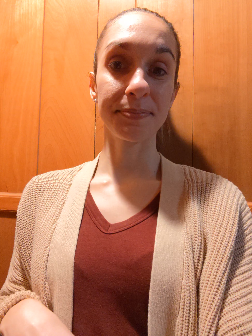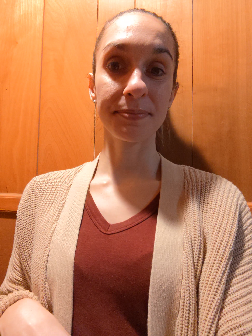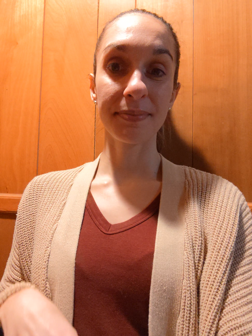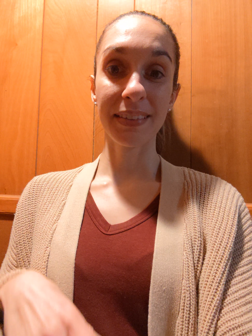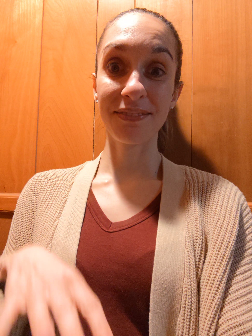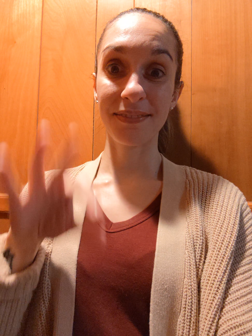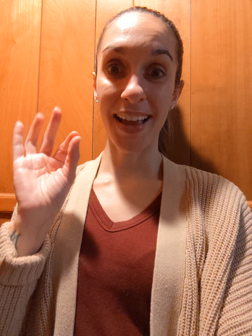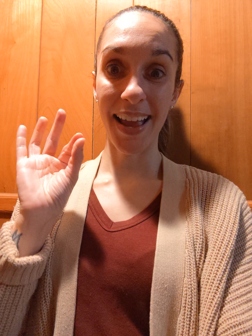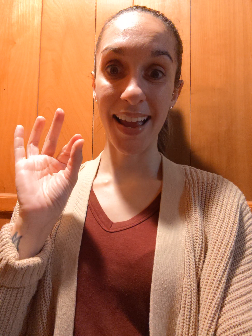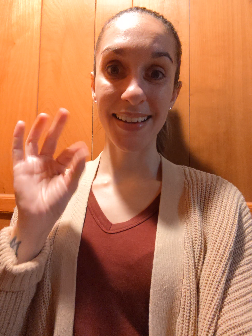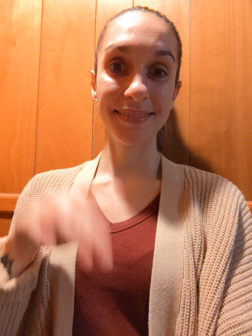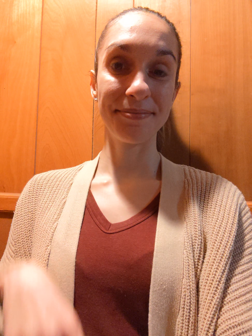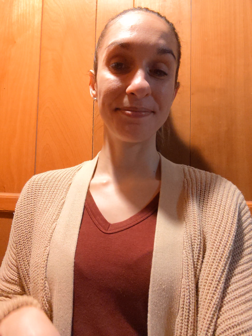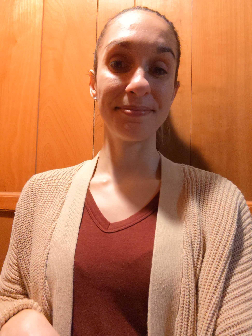find